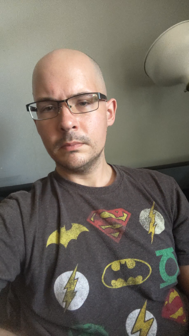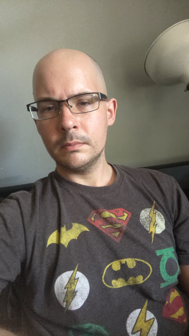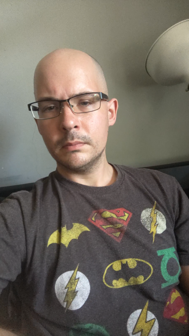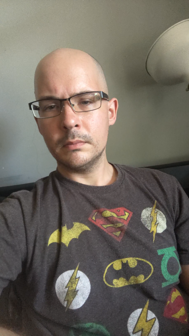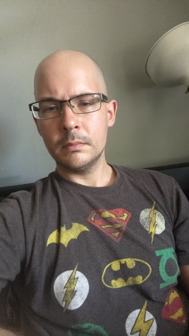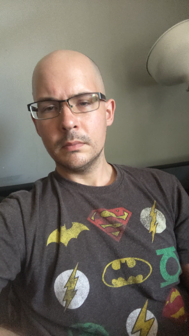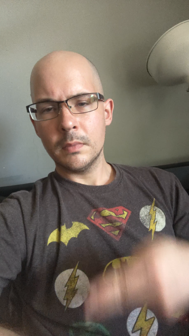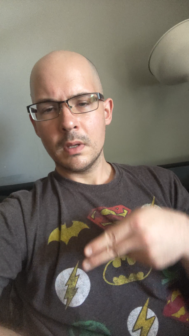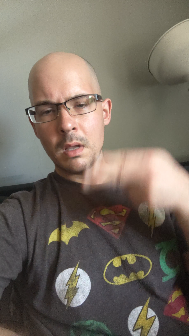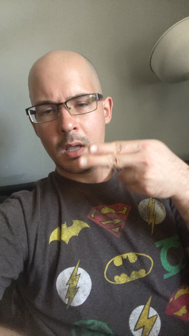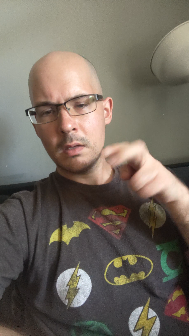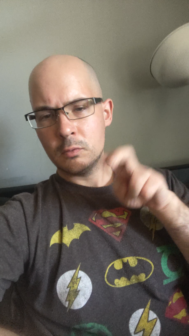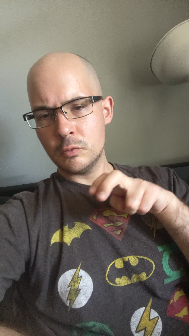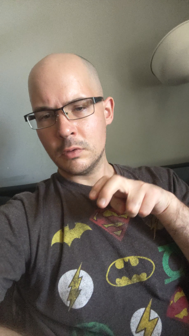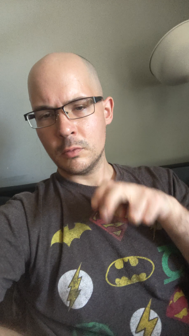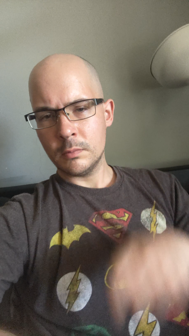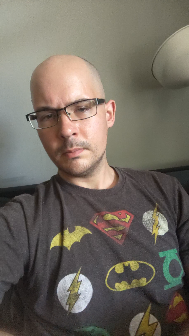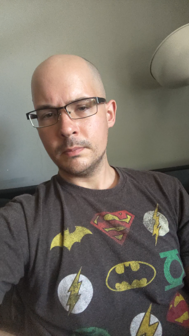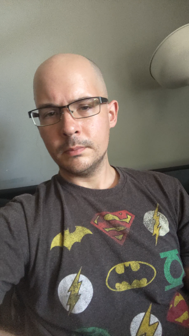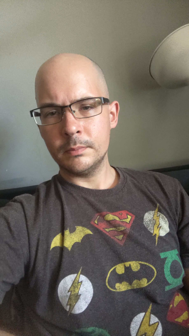high chair